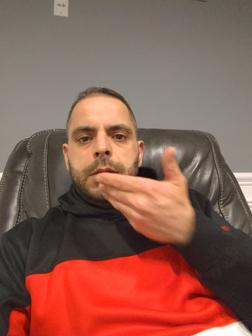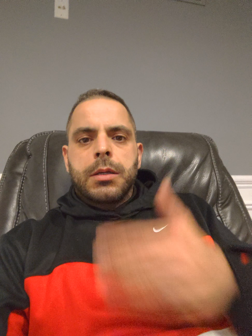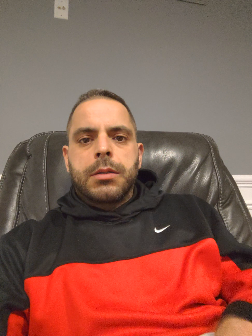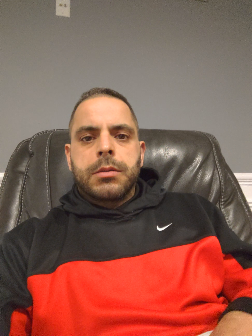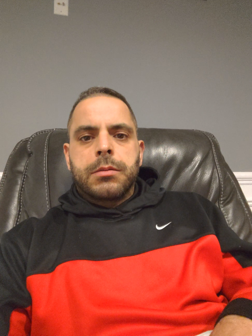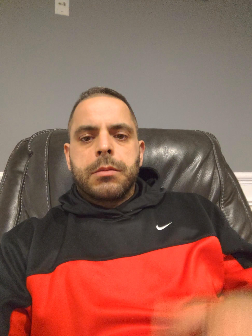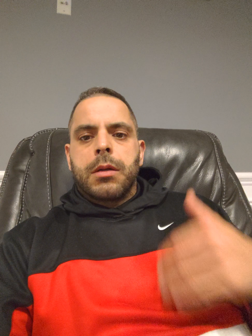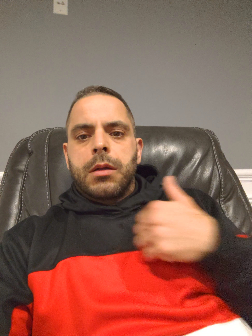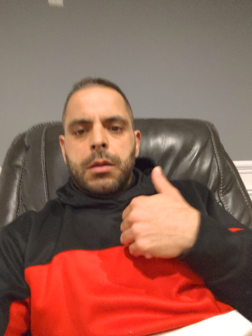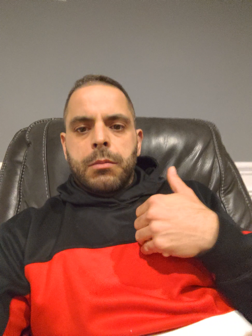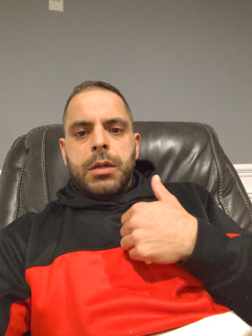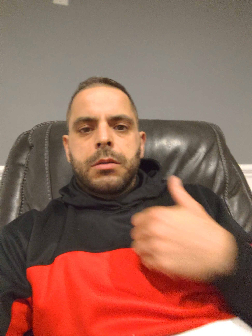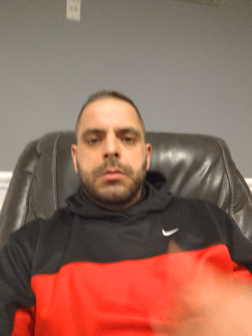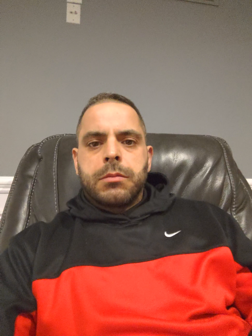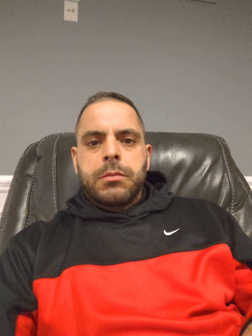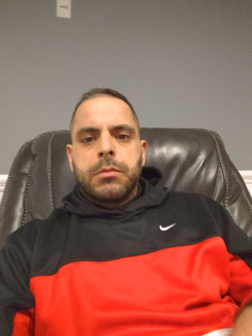animal